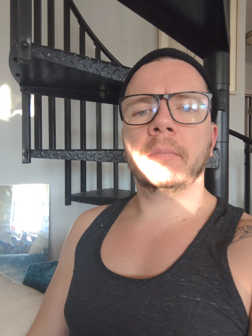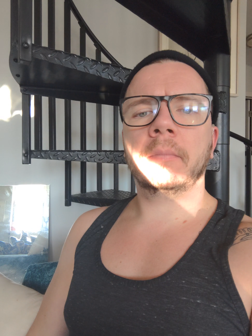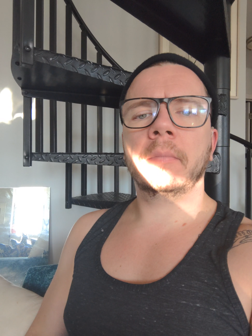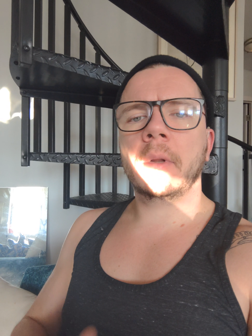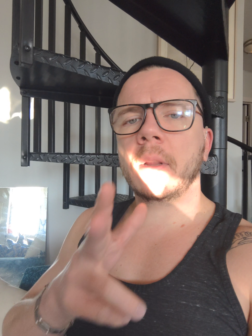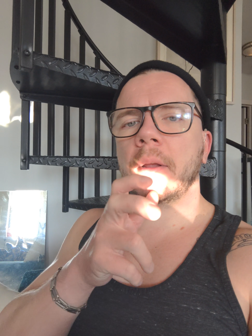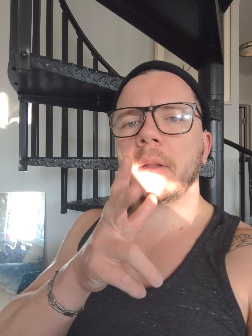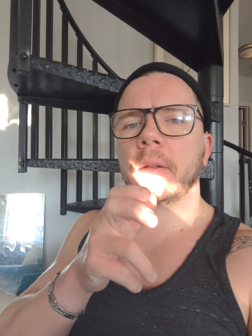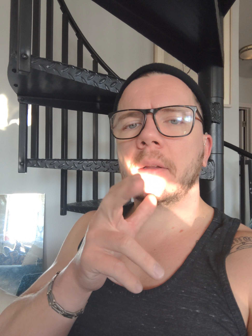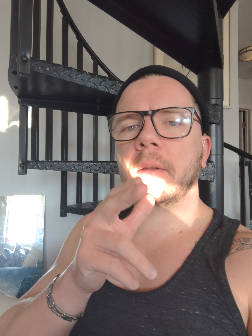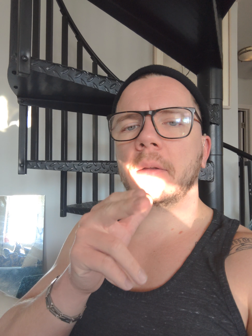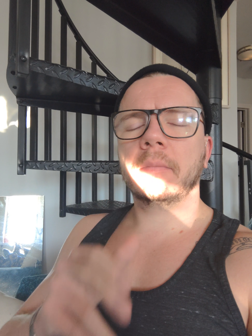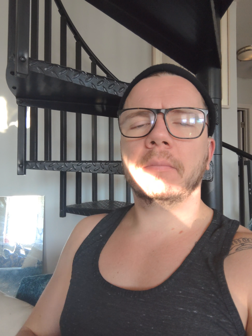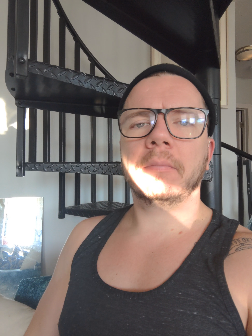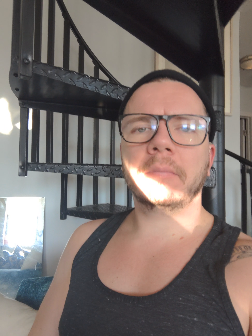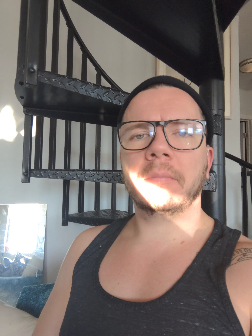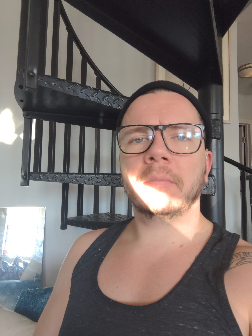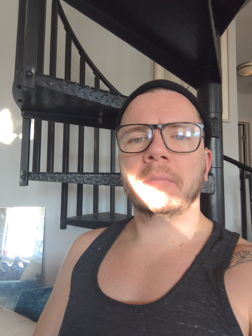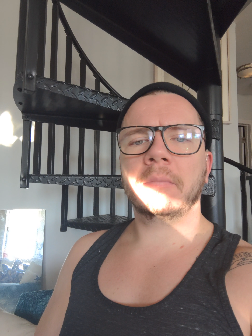hen